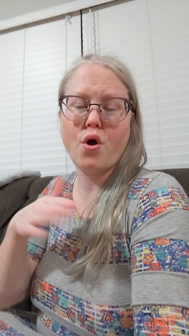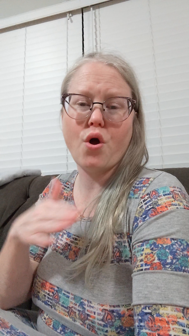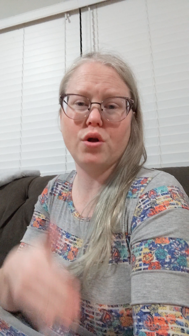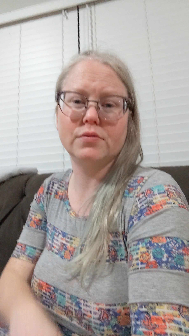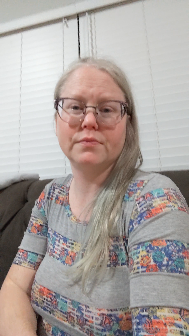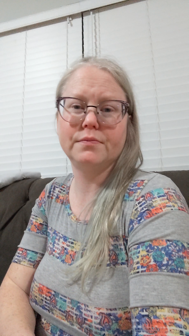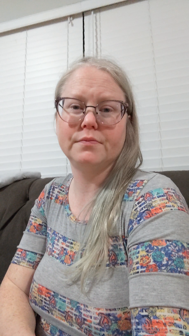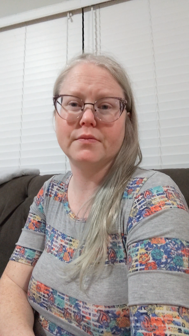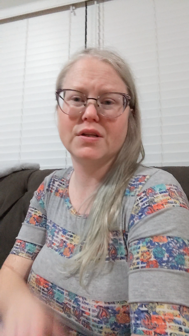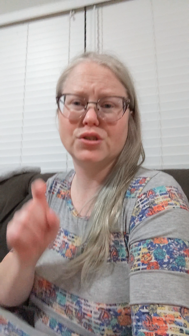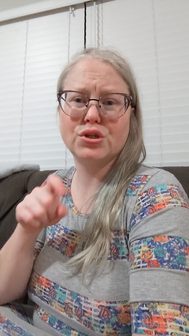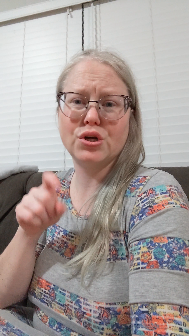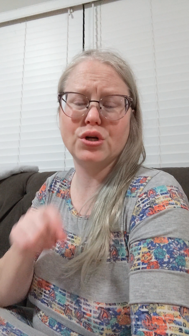should